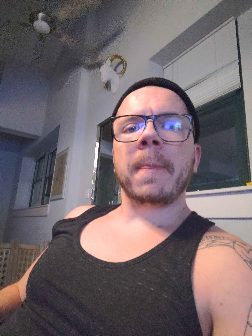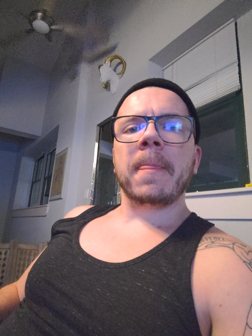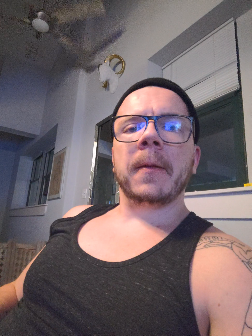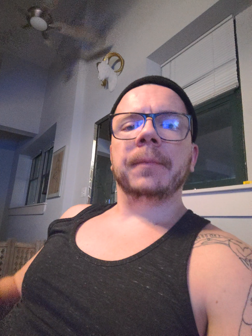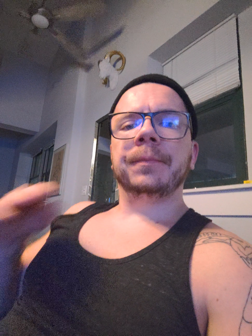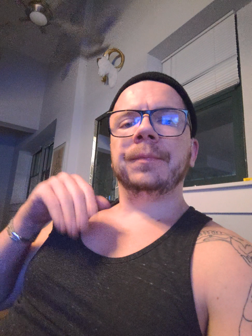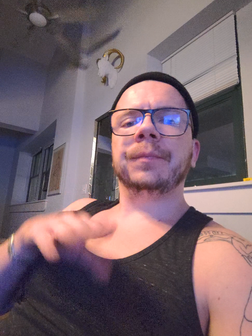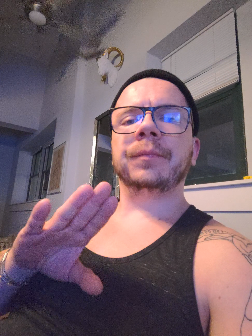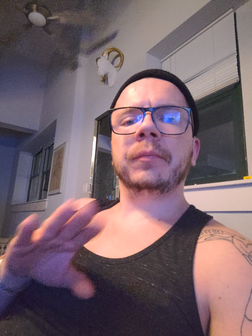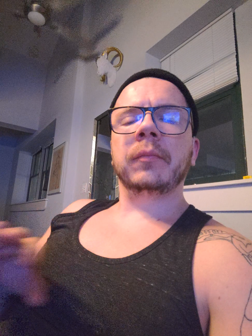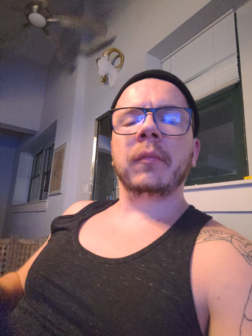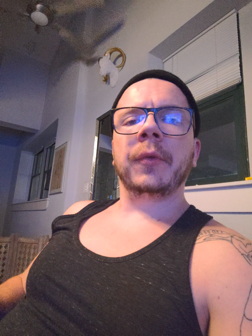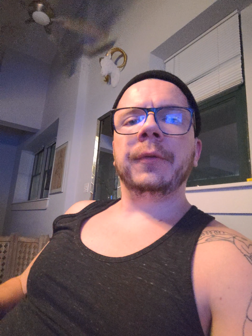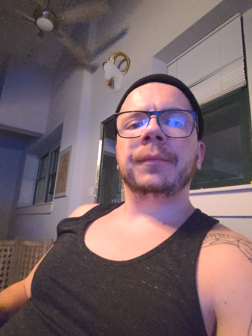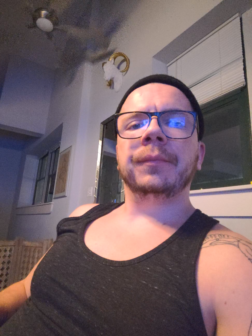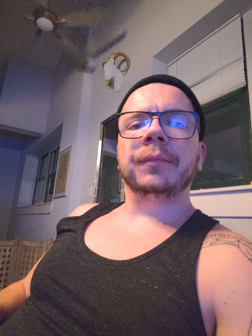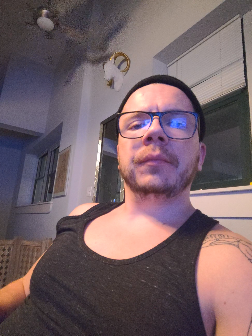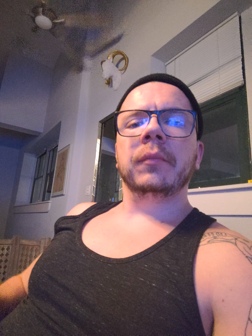into